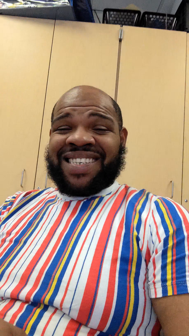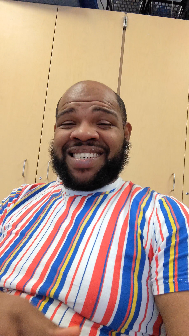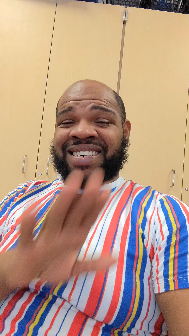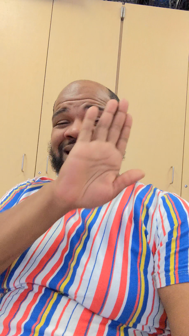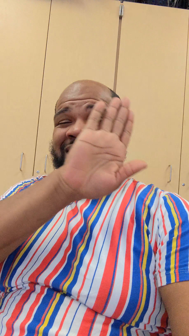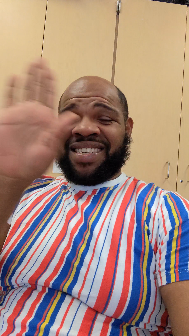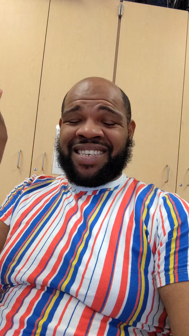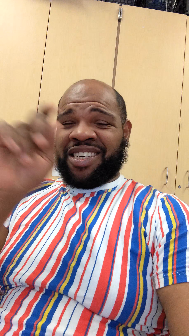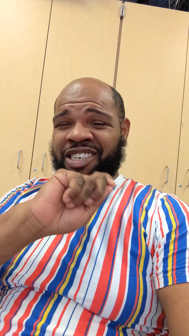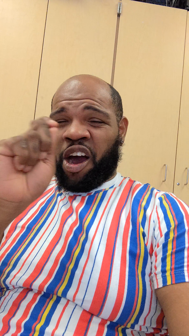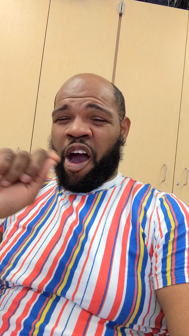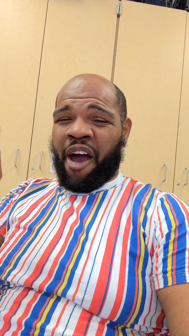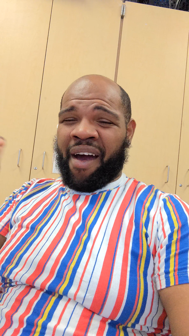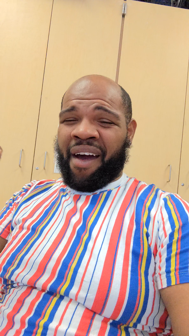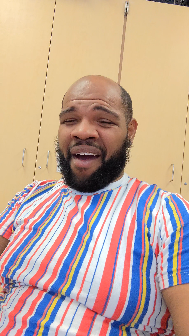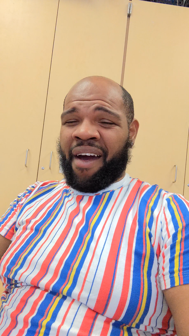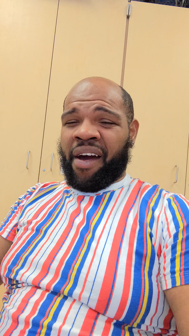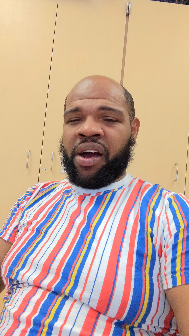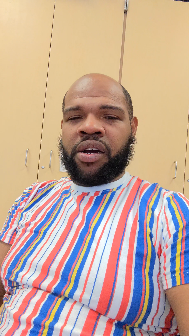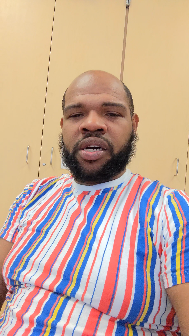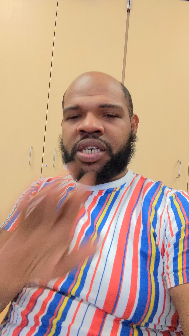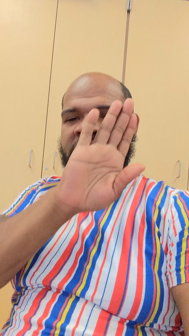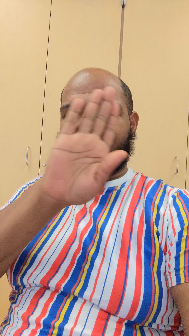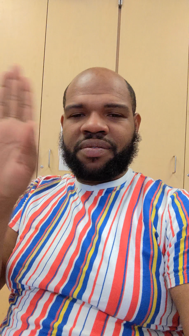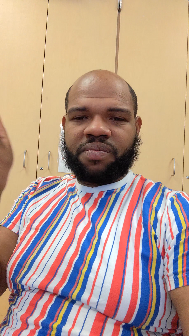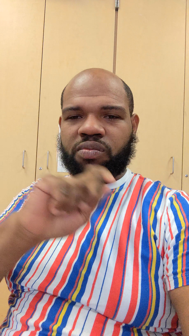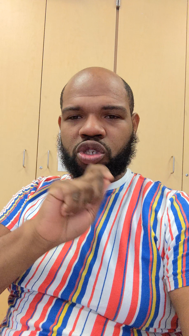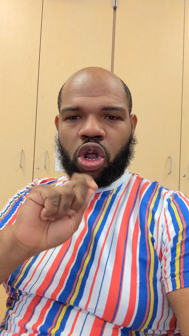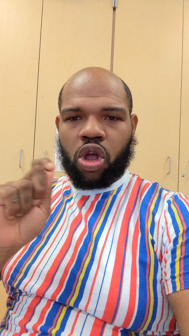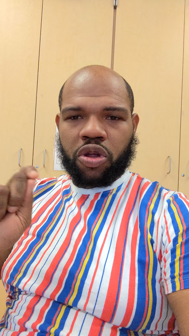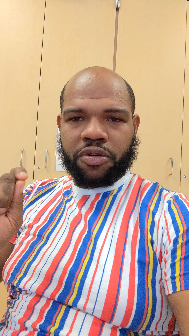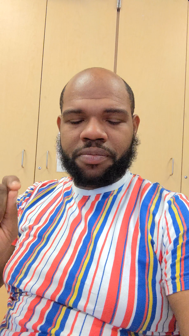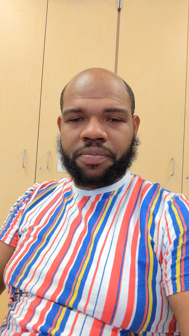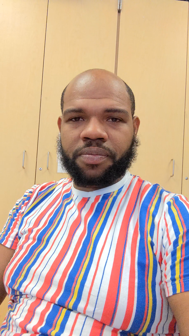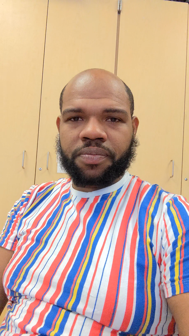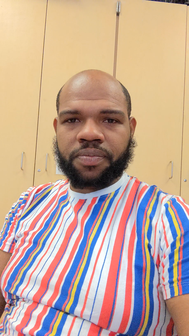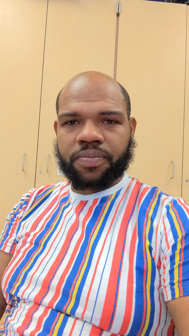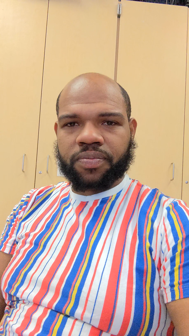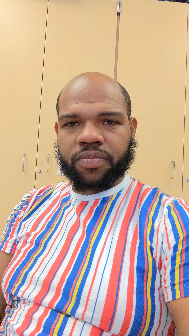chalk